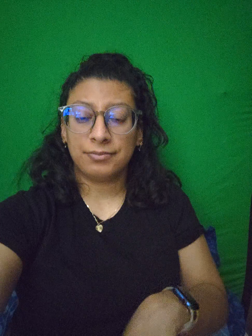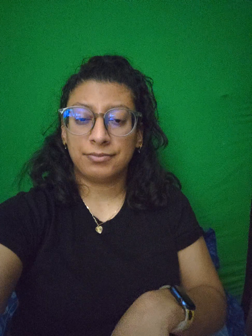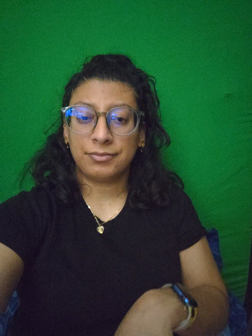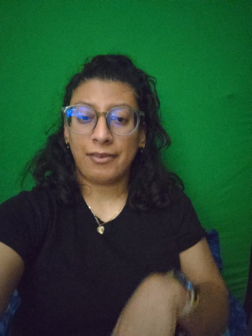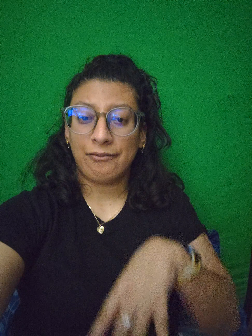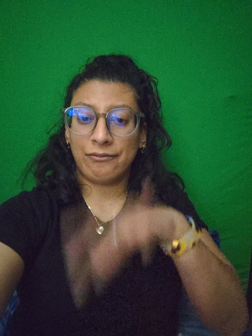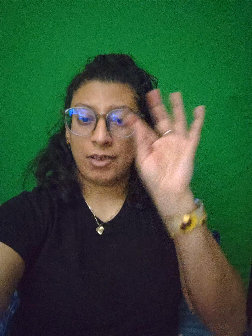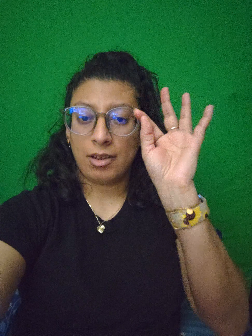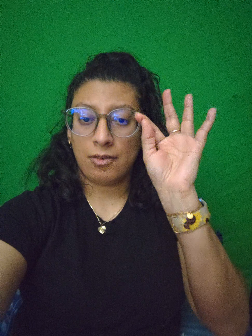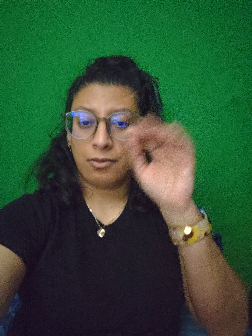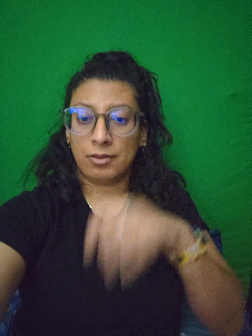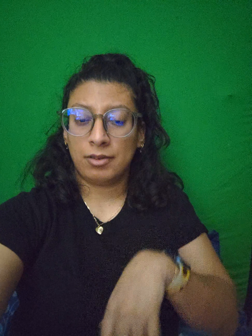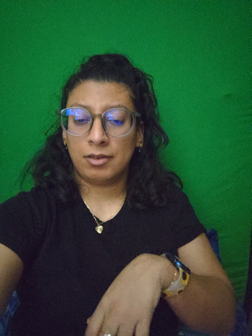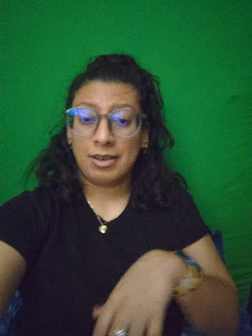find